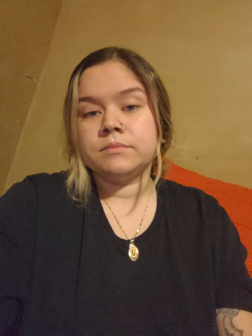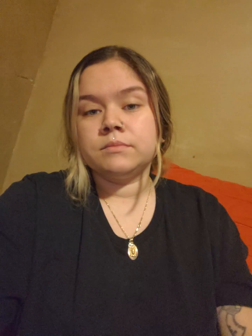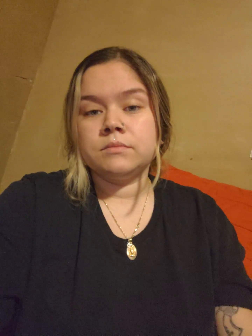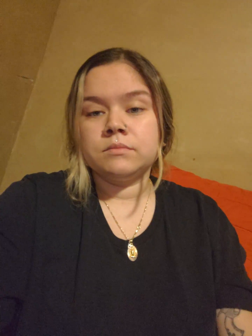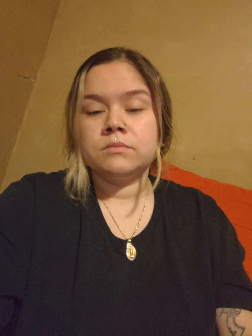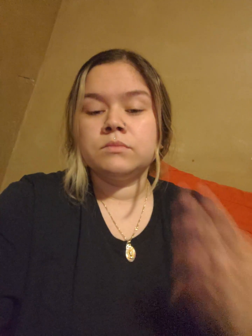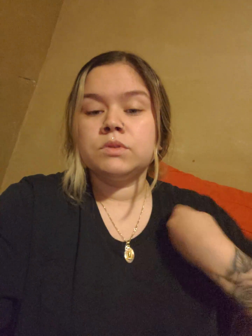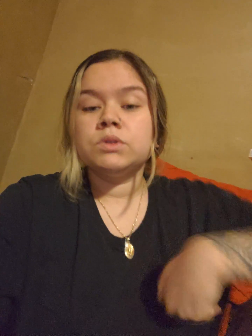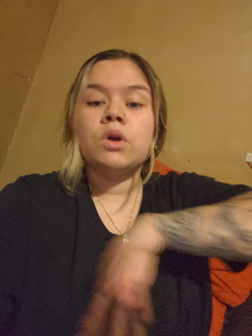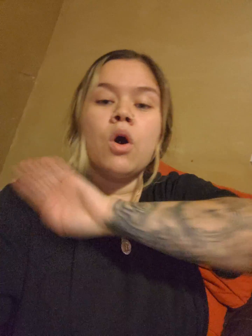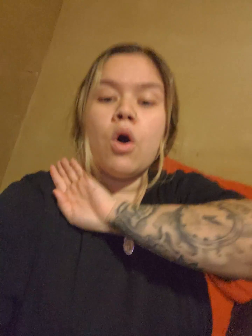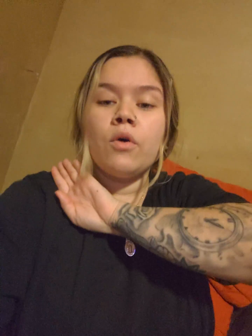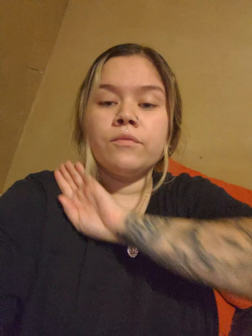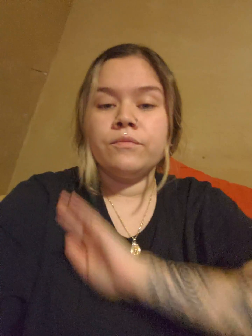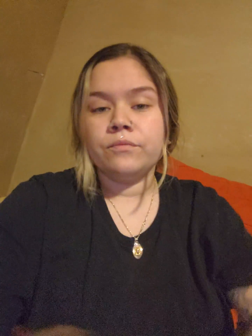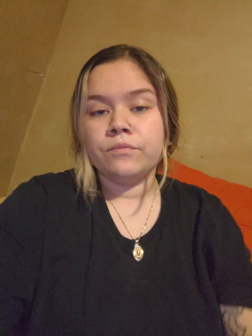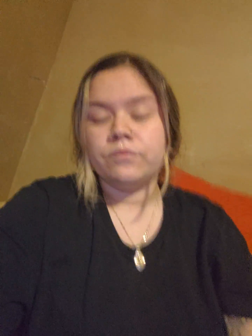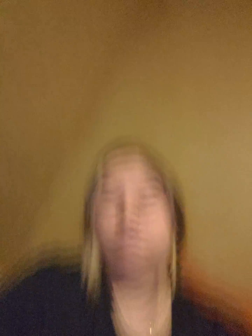scarf